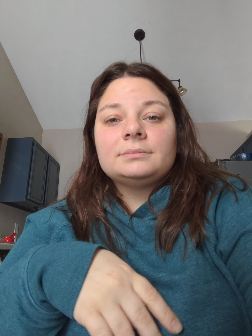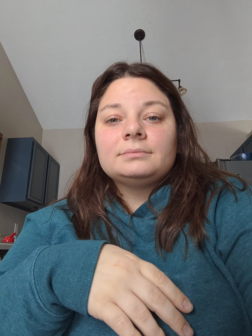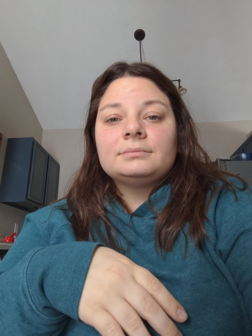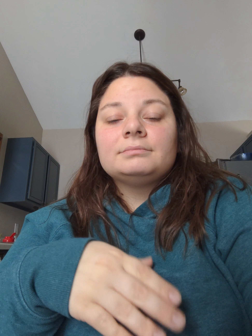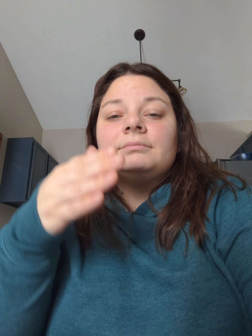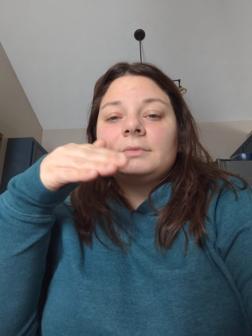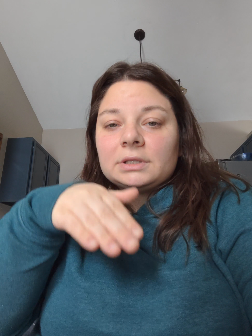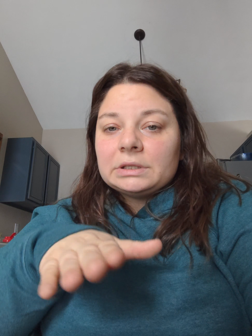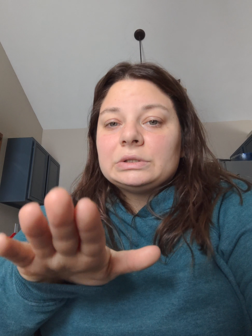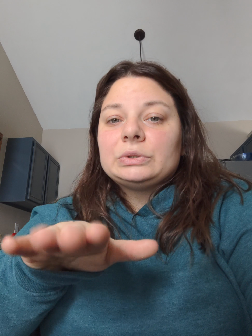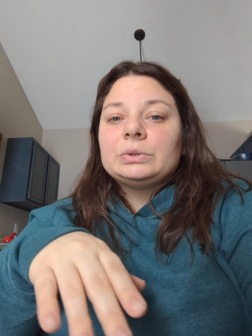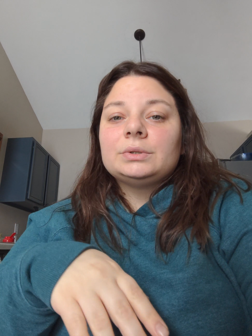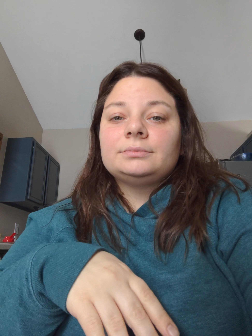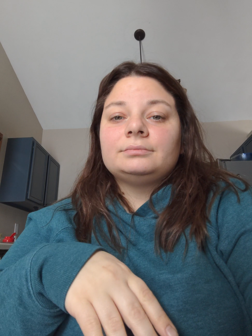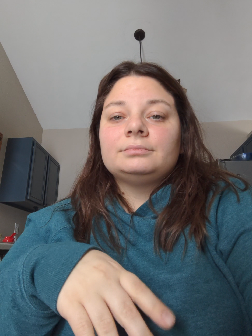into